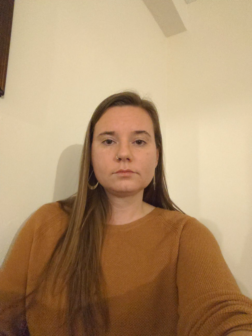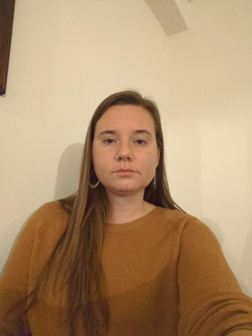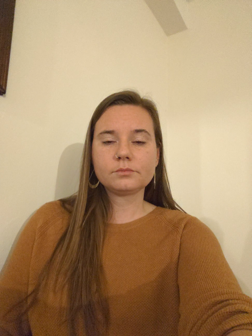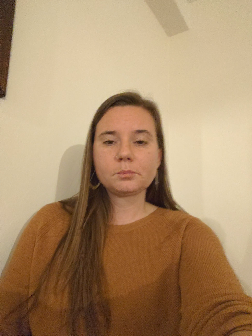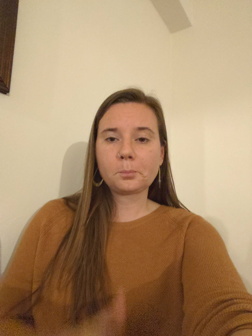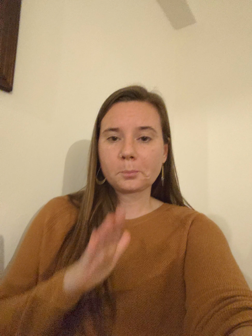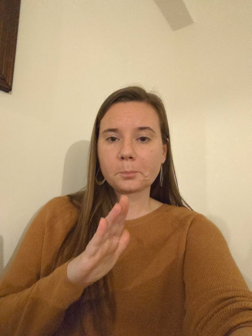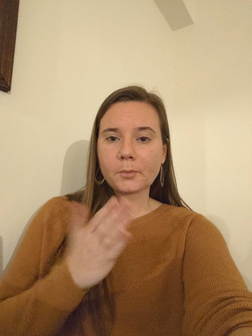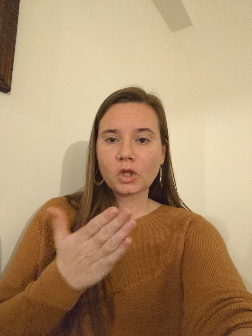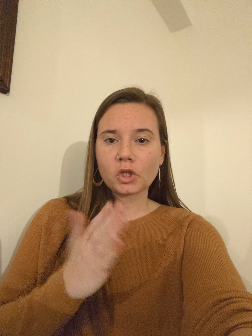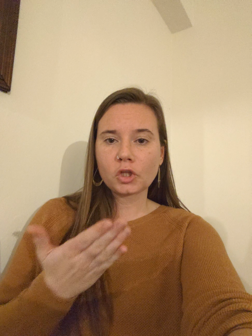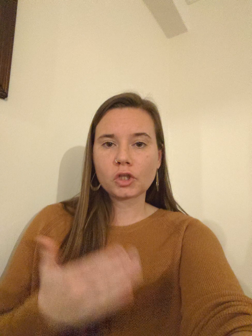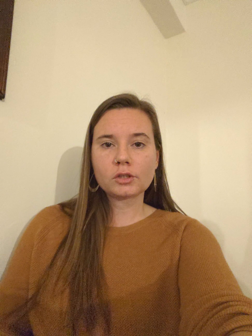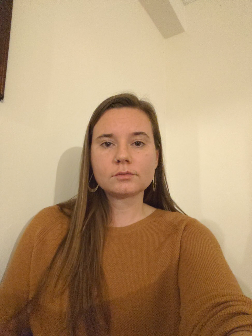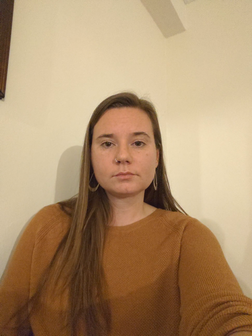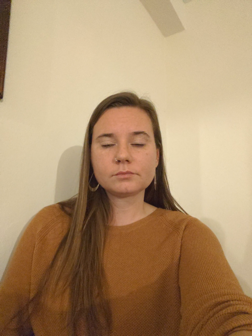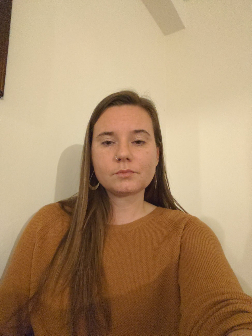book